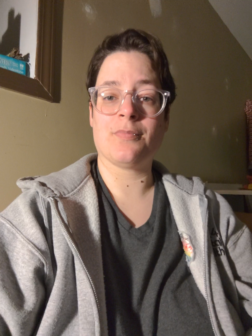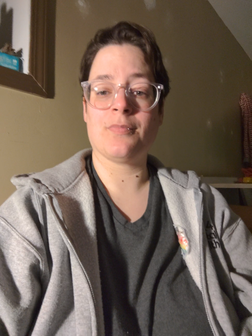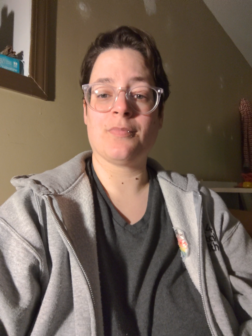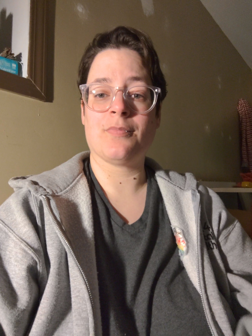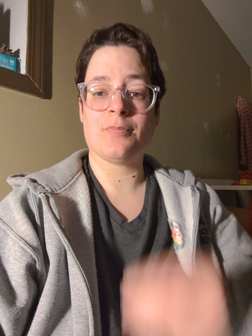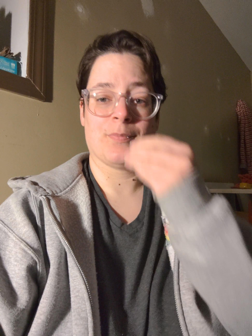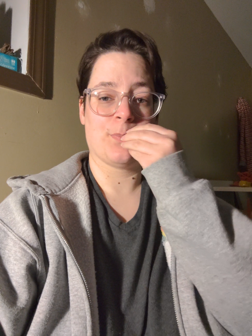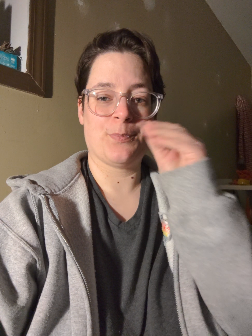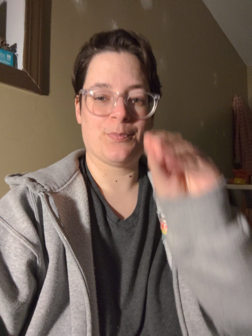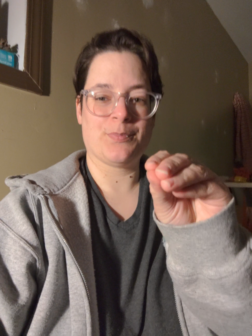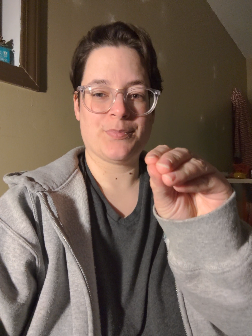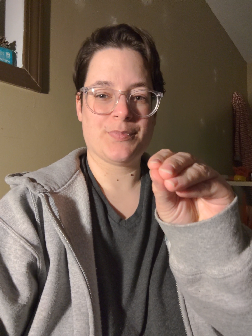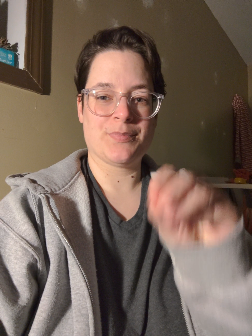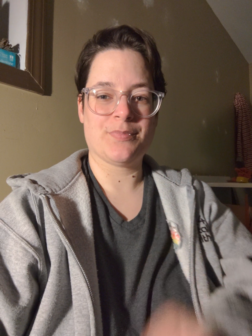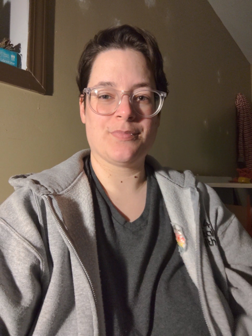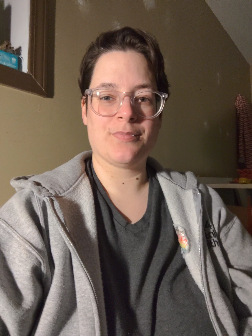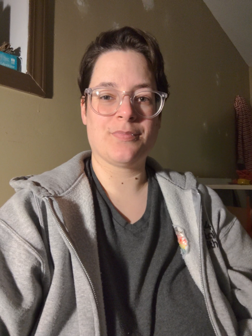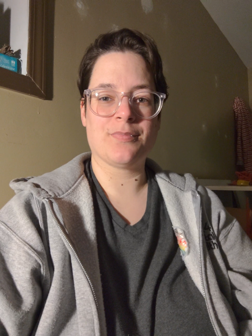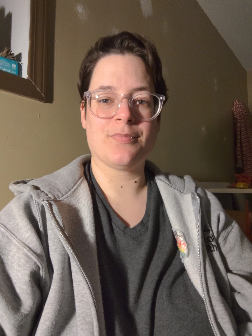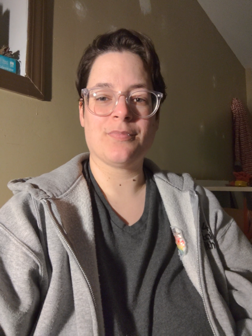kiss